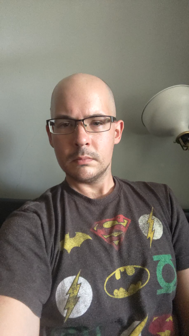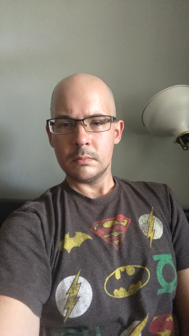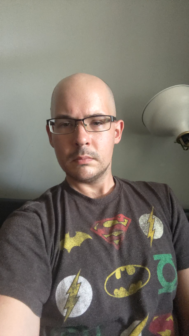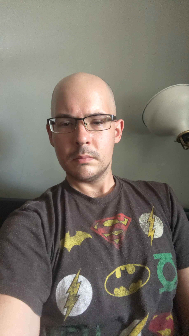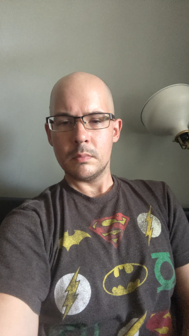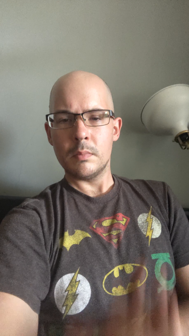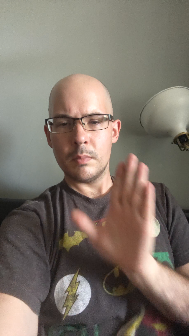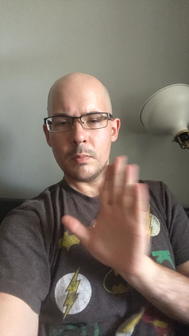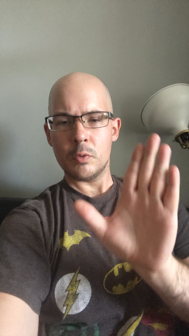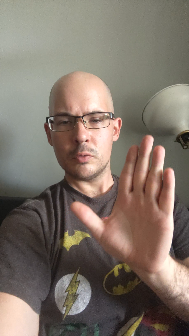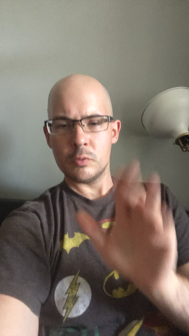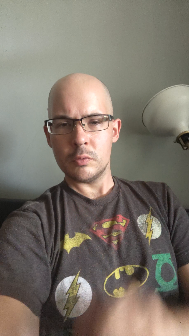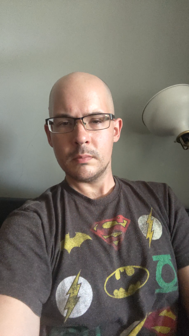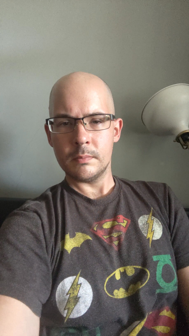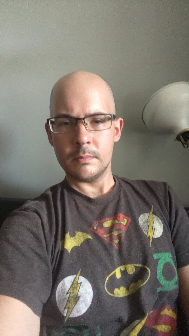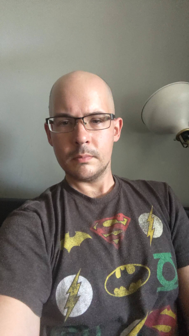push